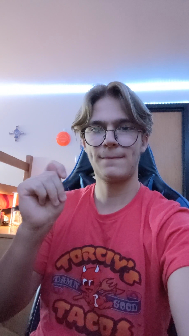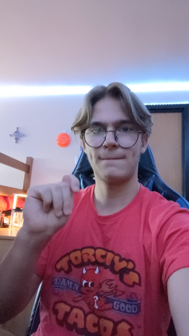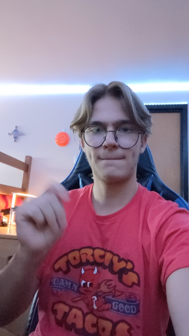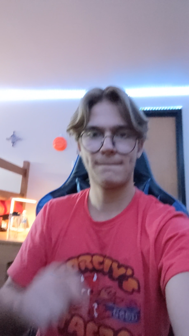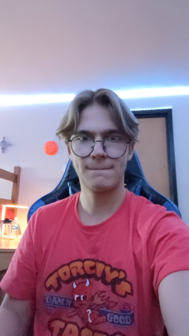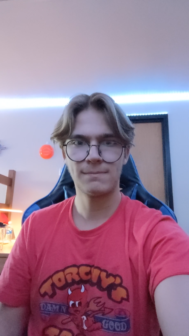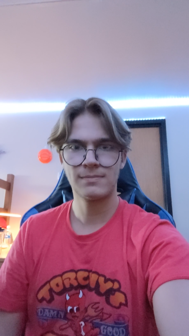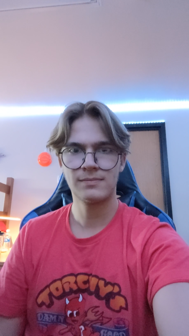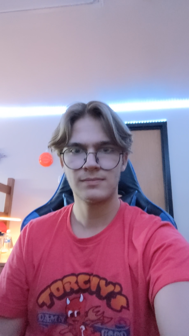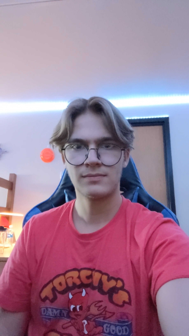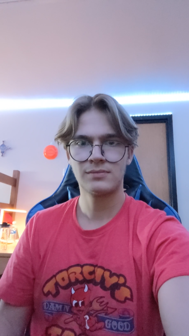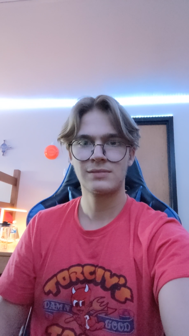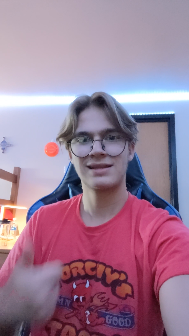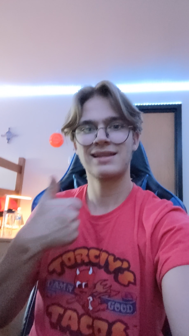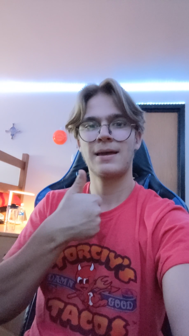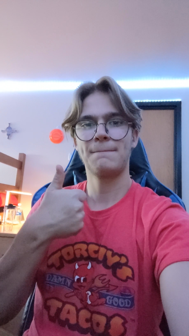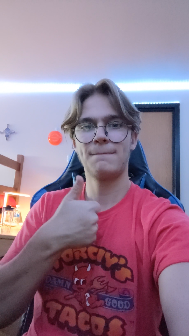game